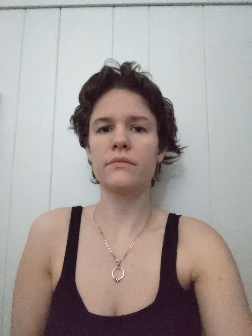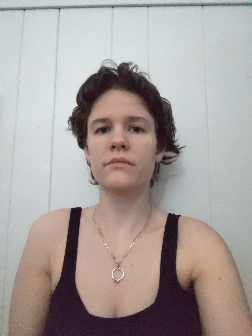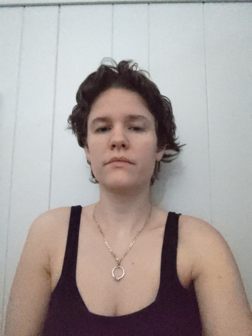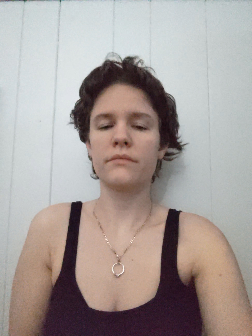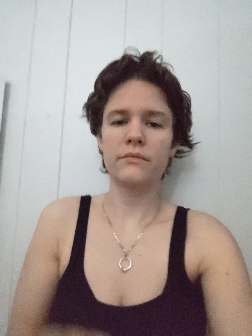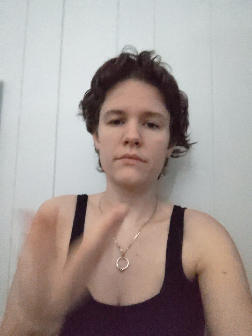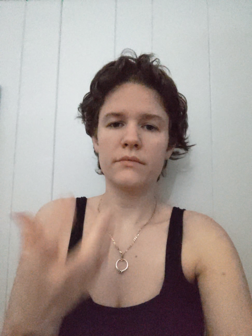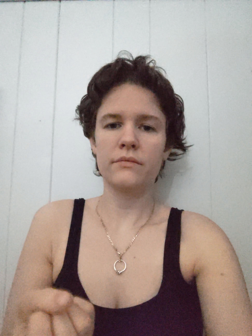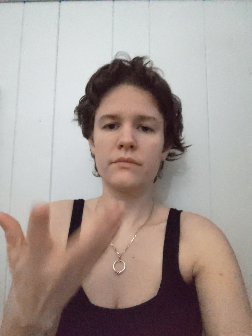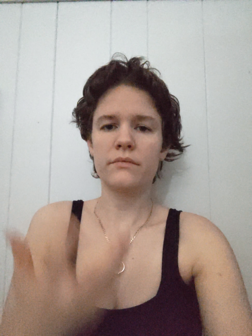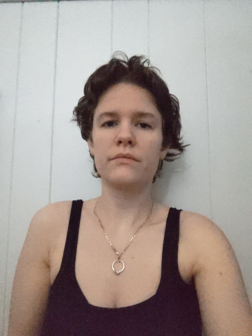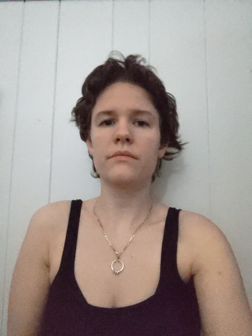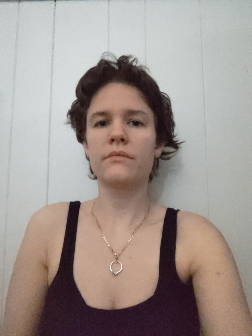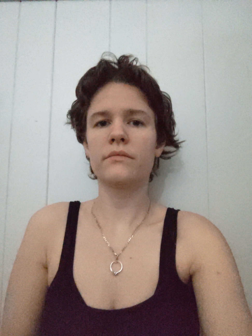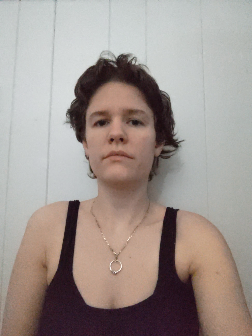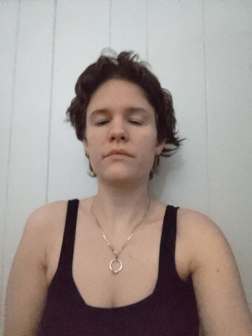many